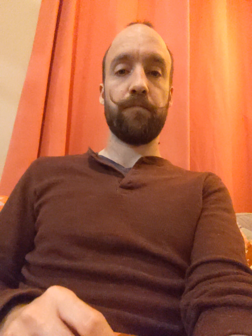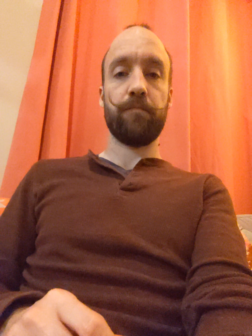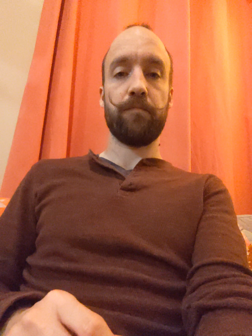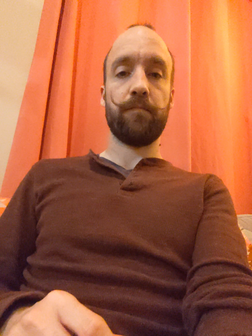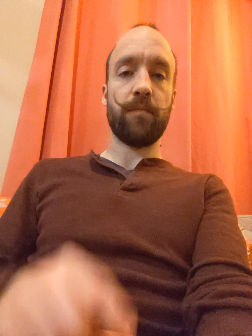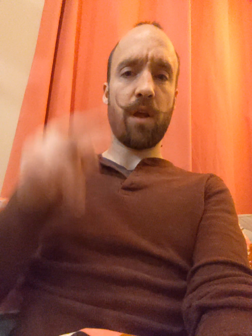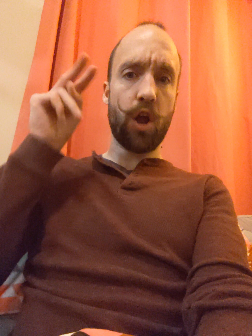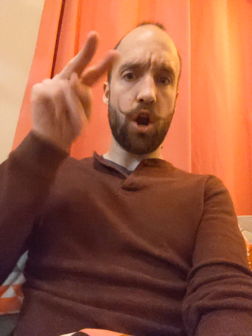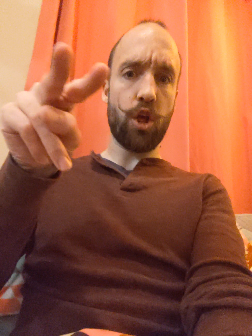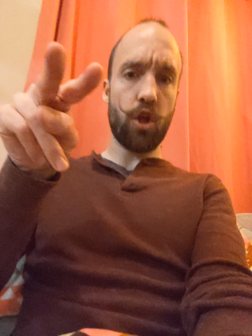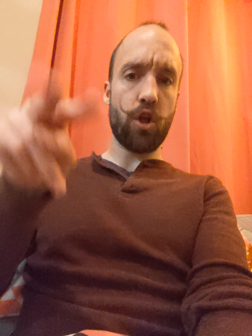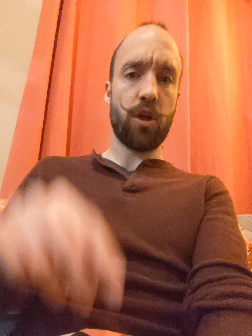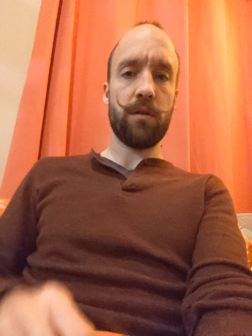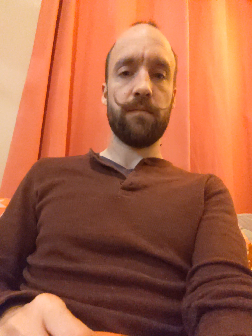look